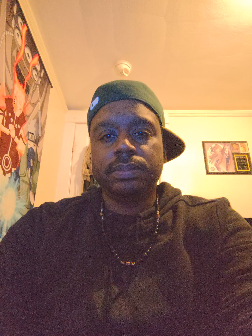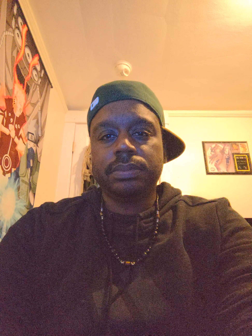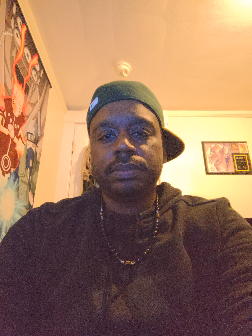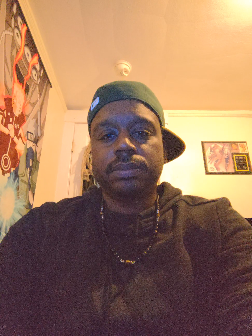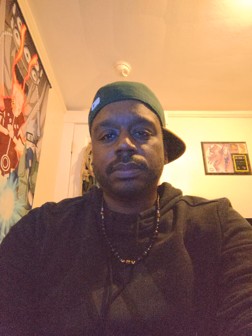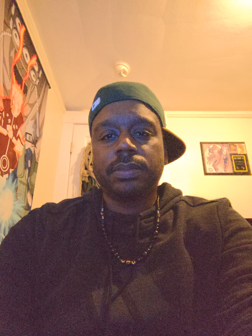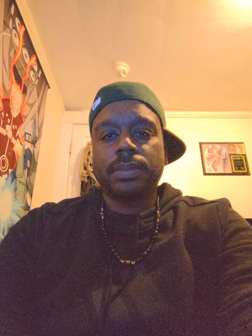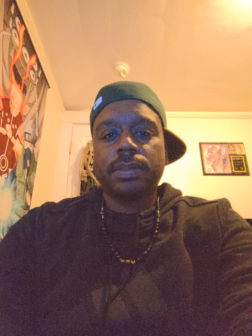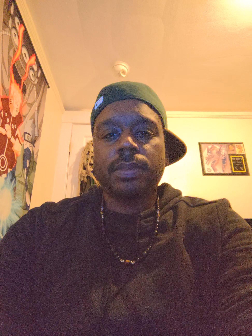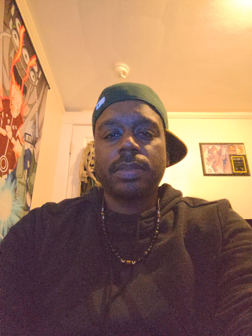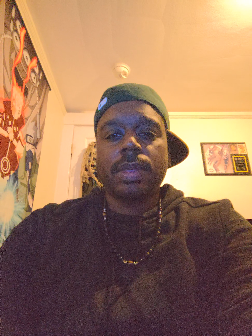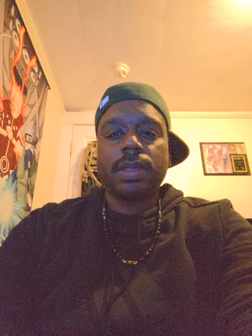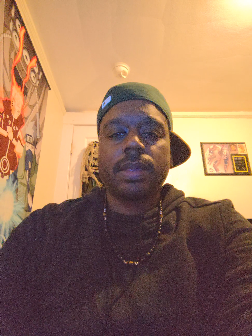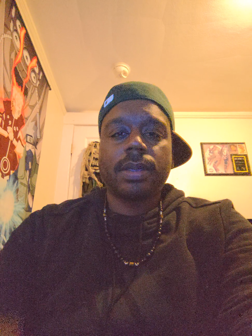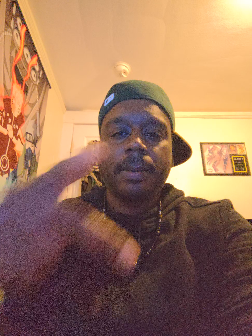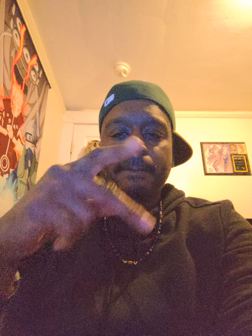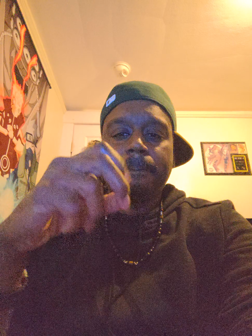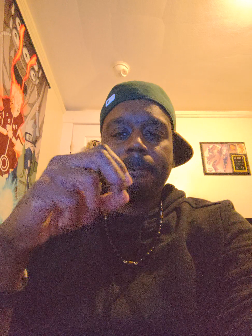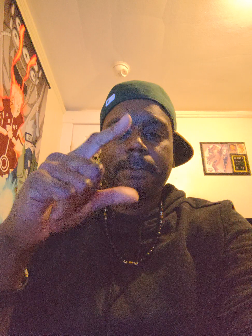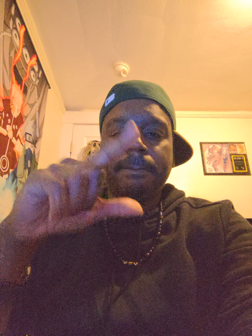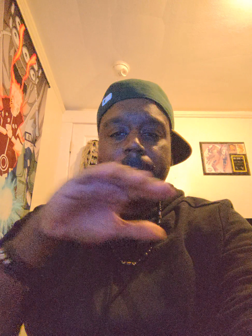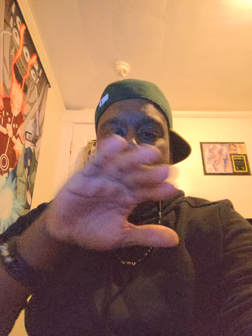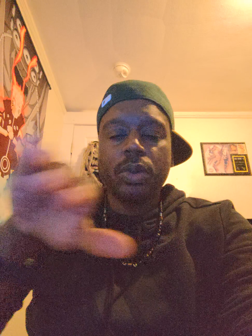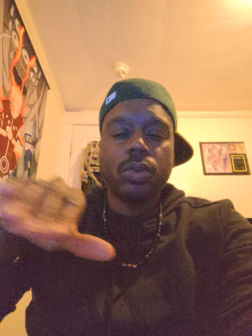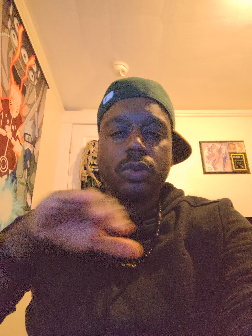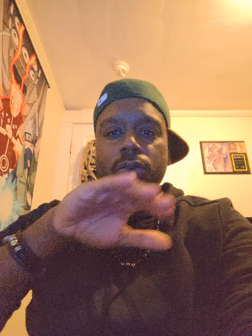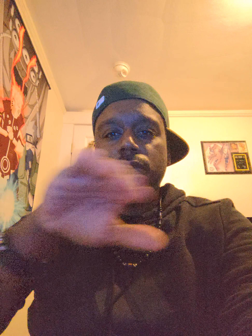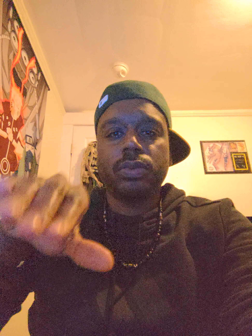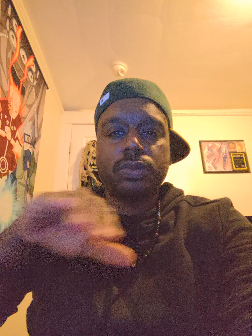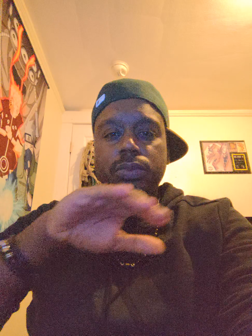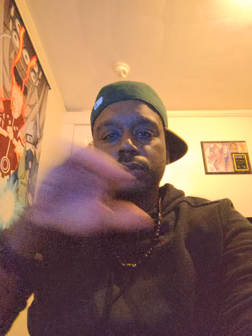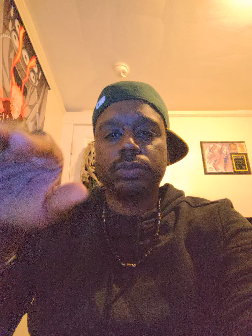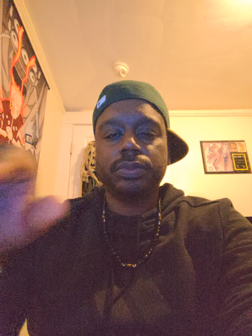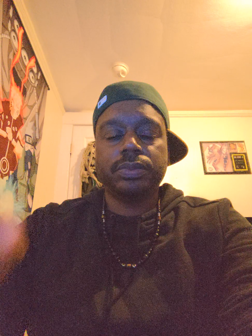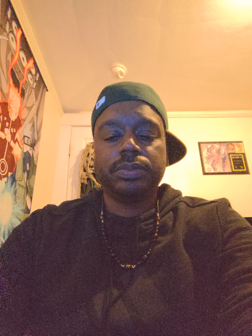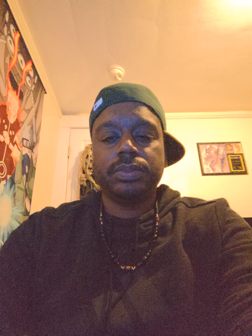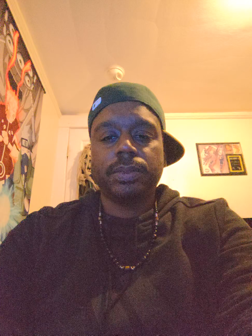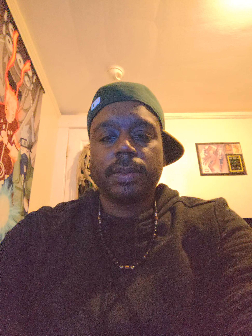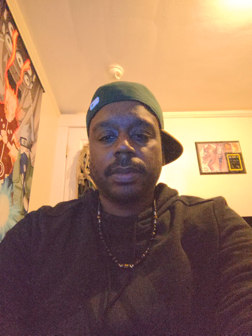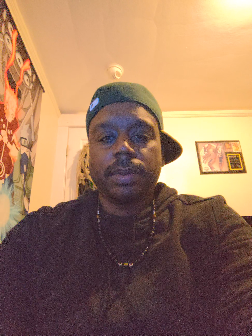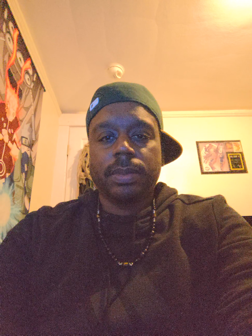pool